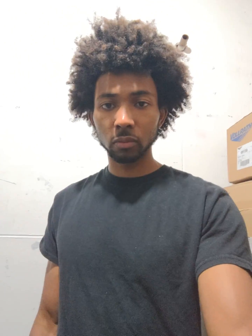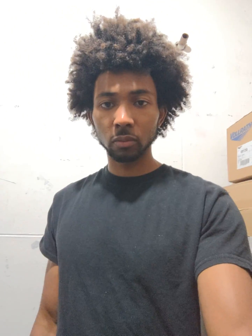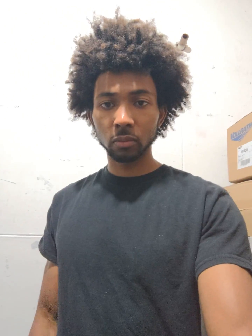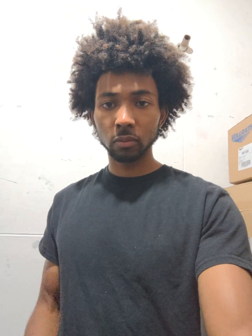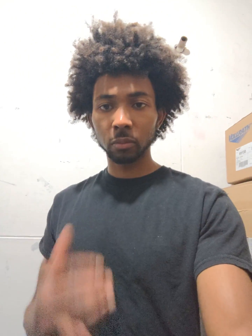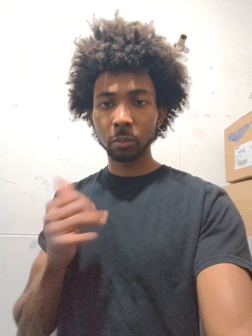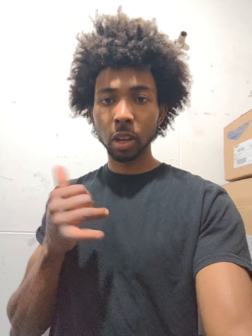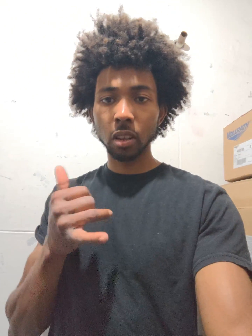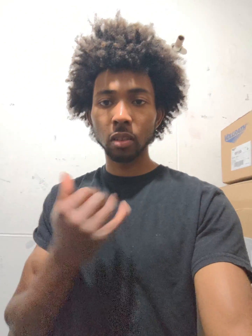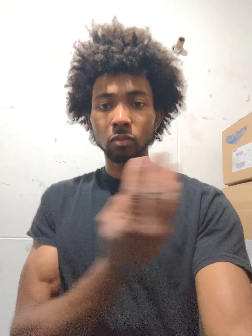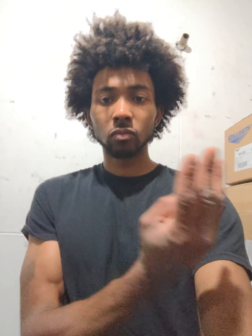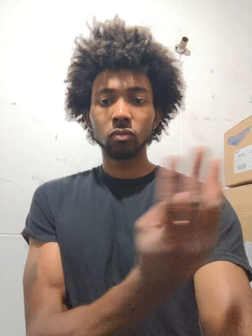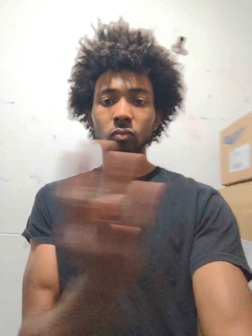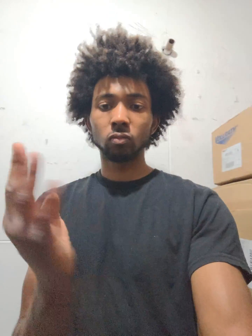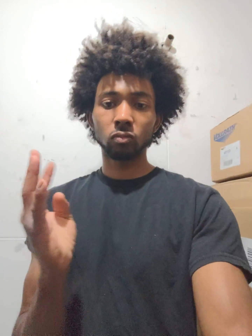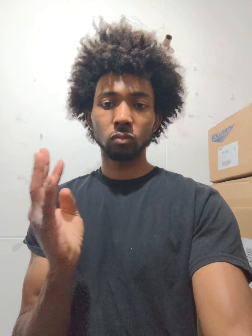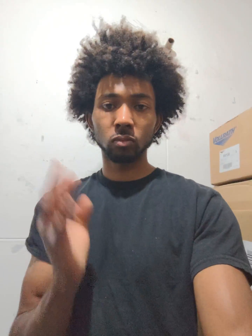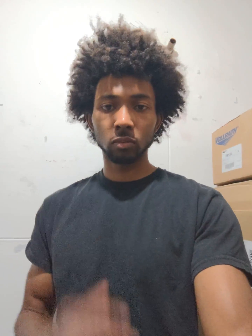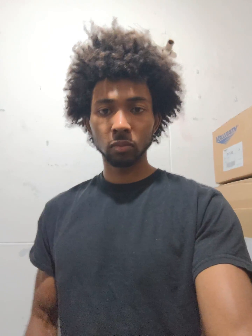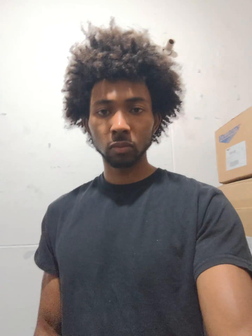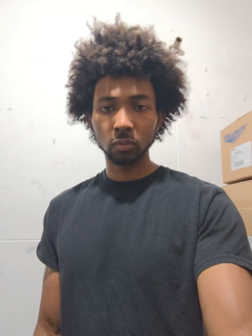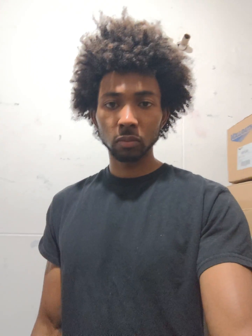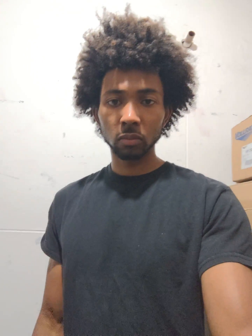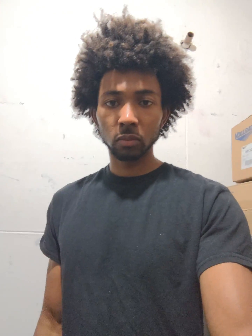playpen